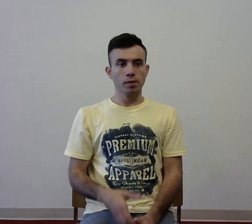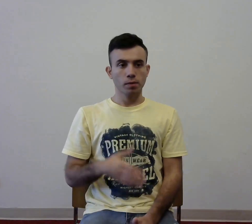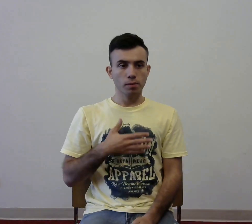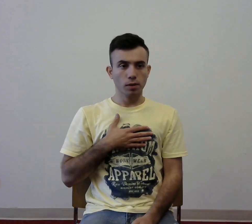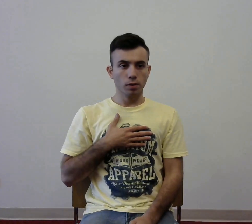mən